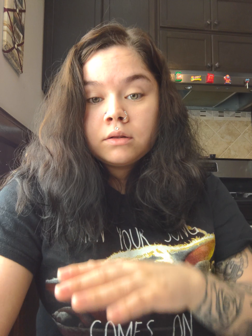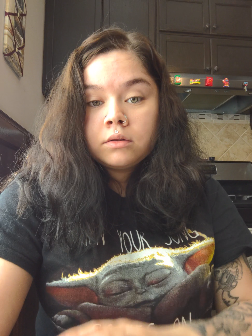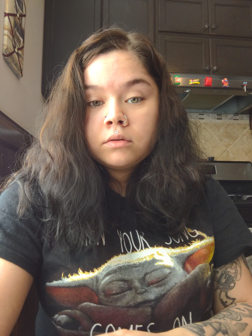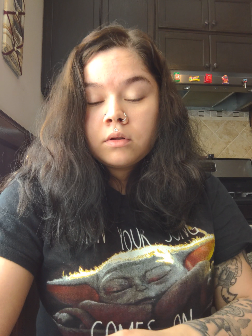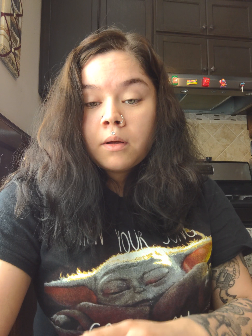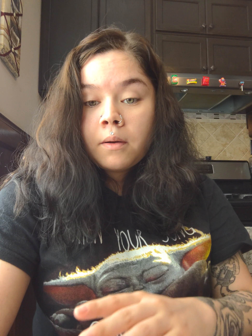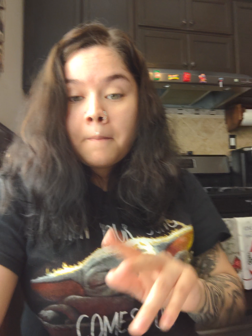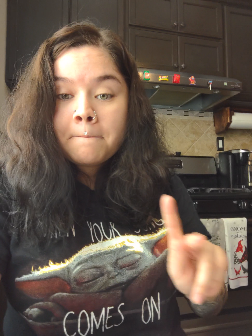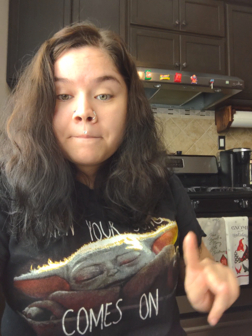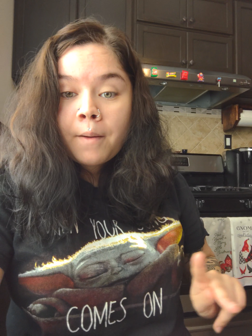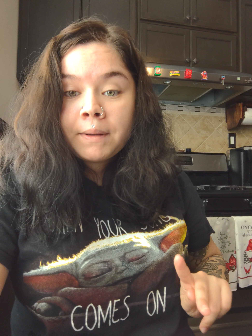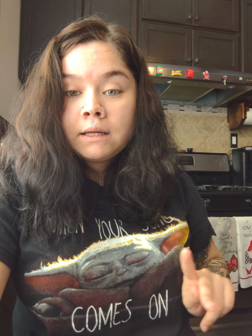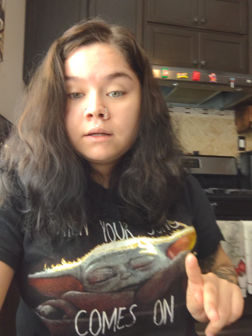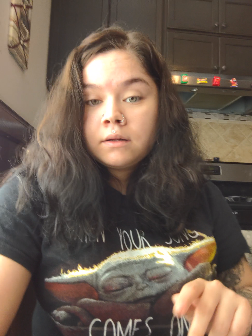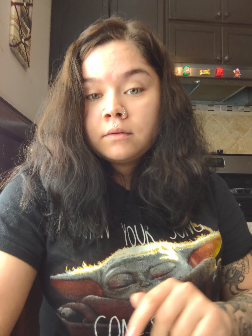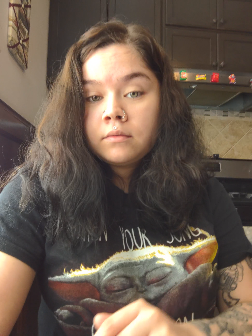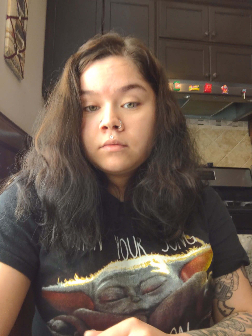puppy